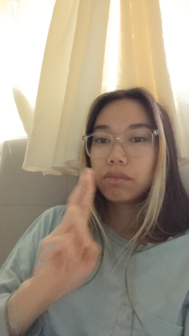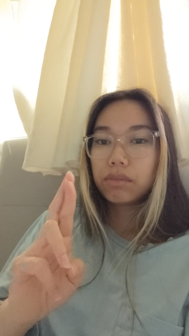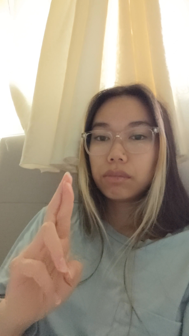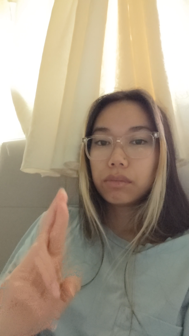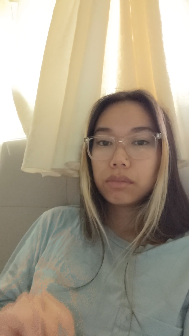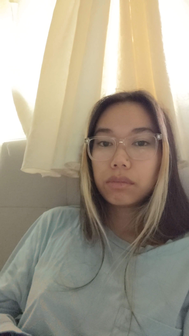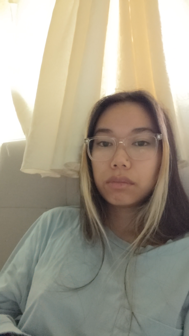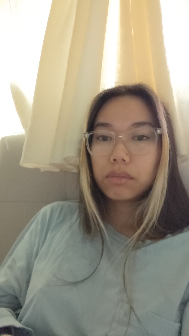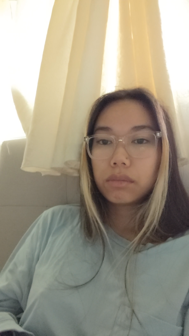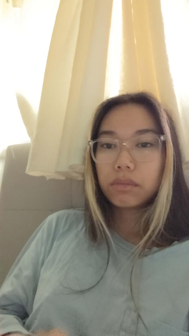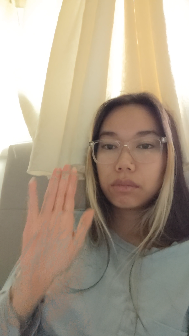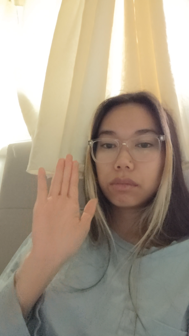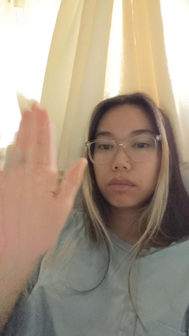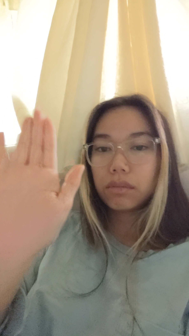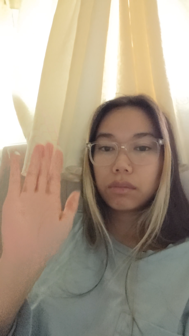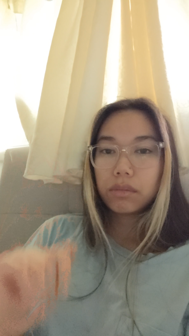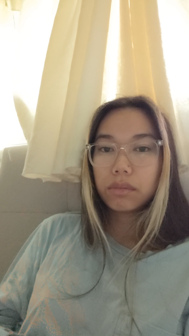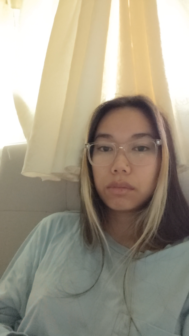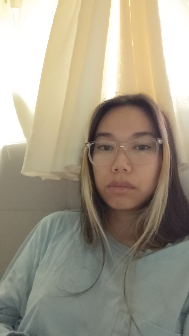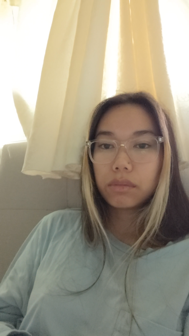push